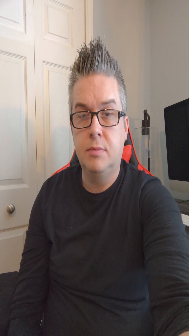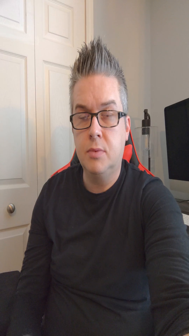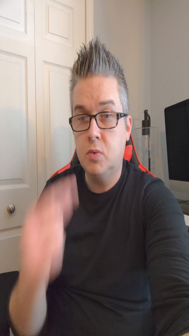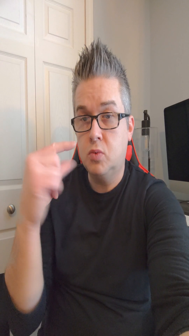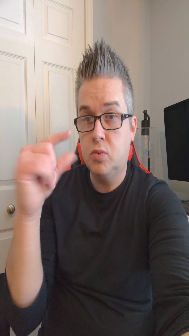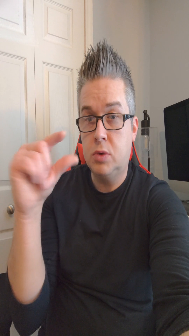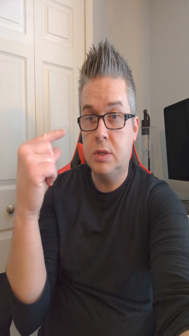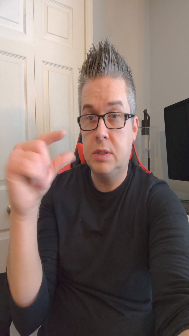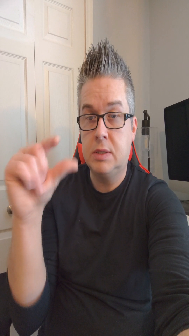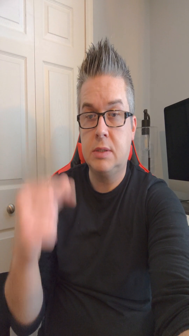green